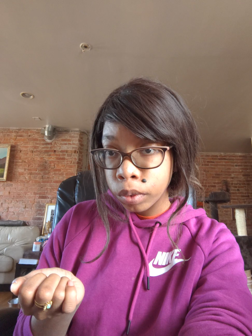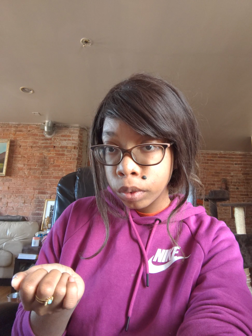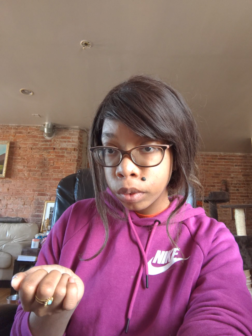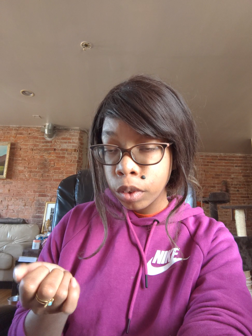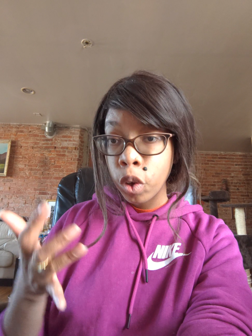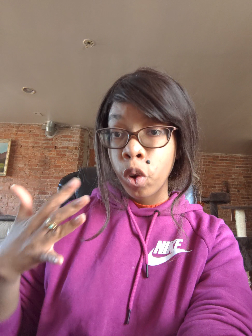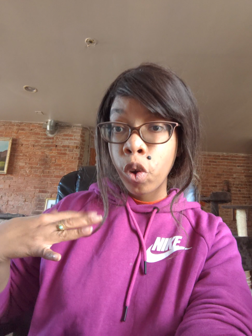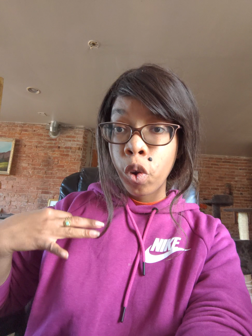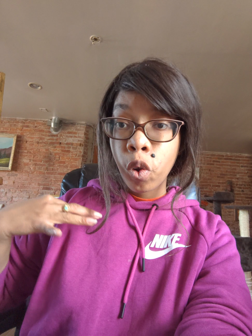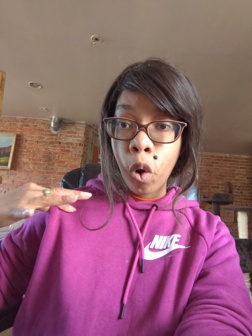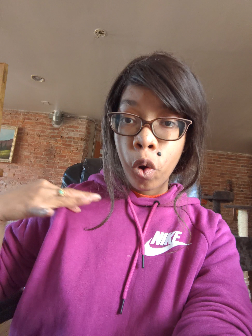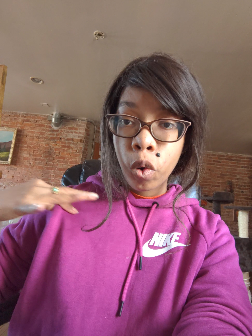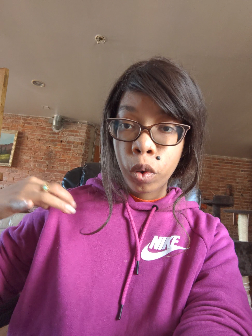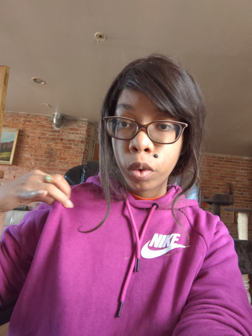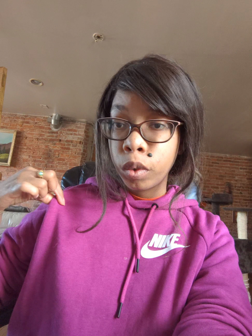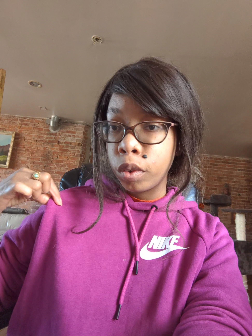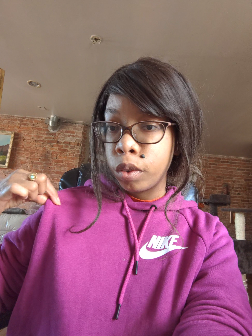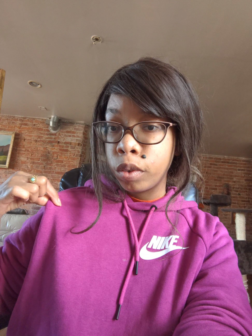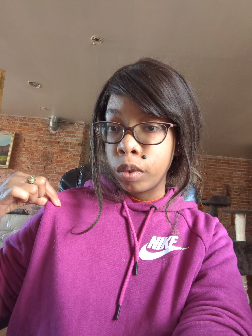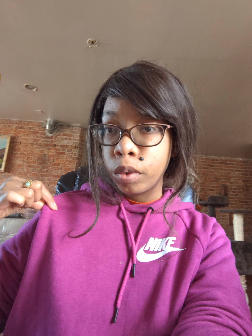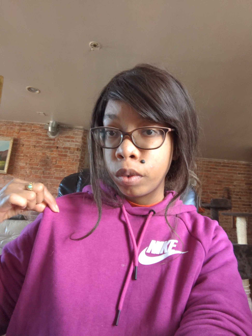shirt